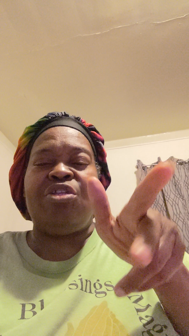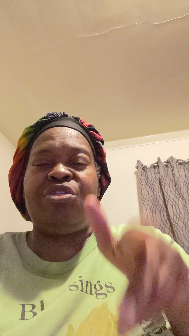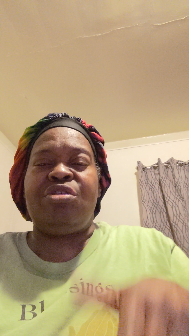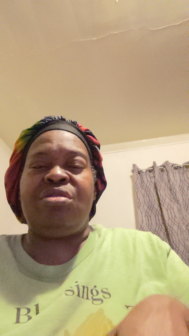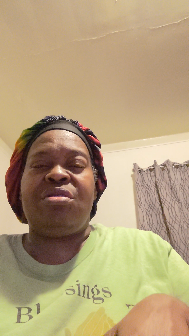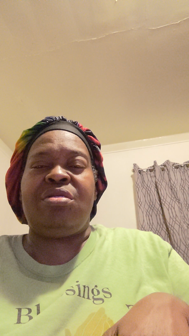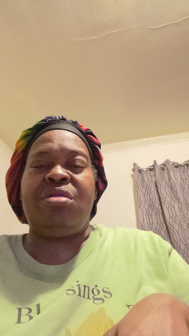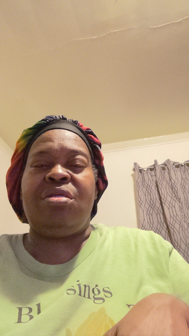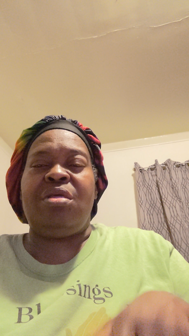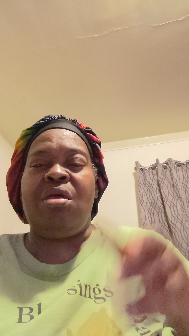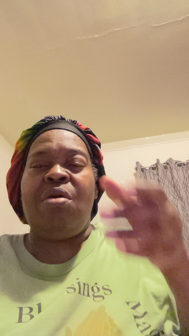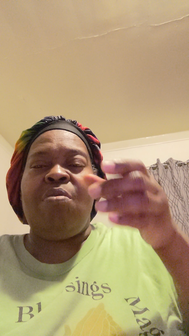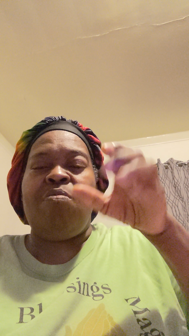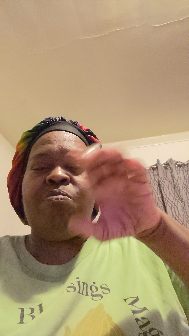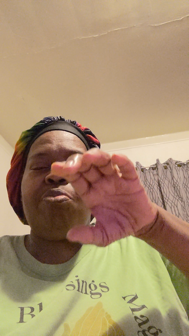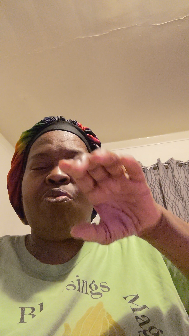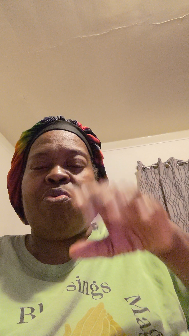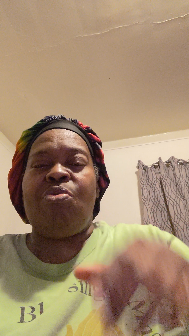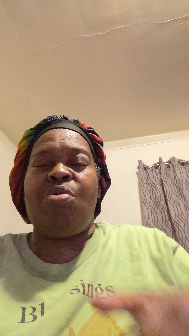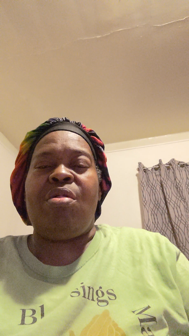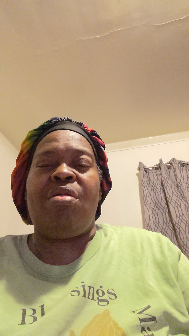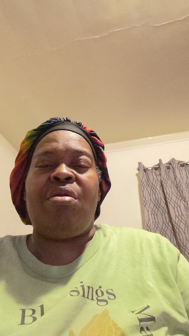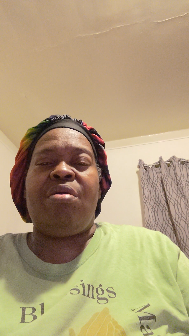pour